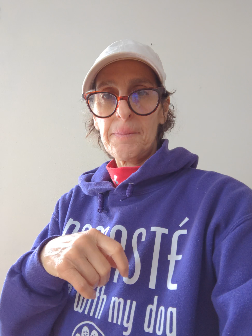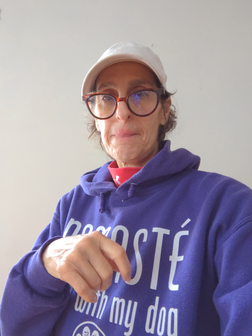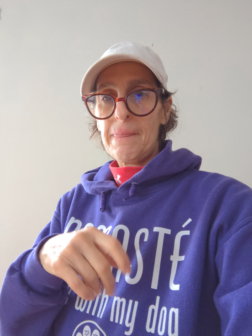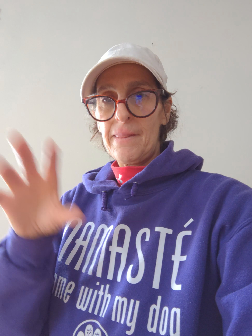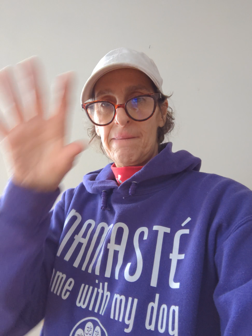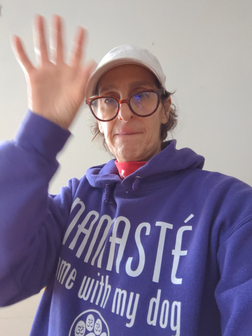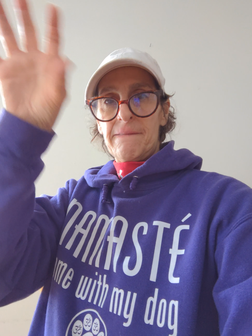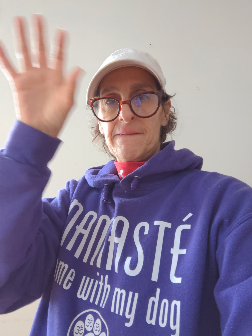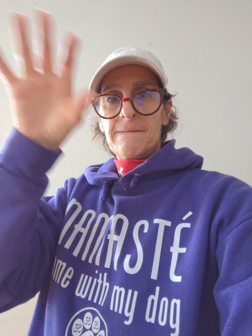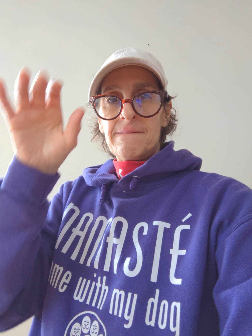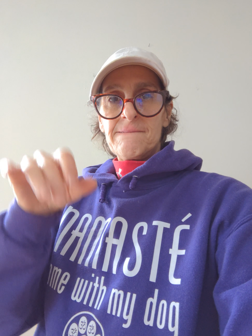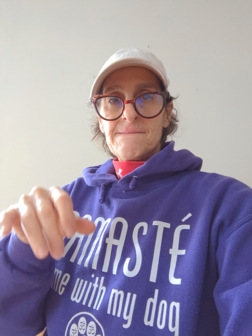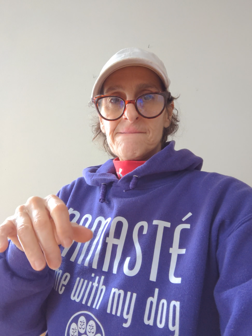cloud